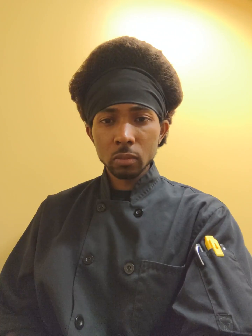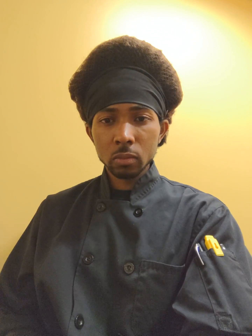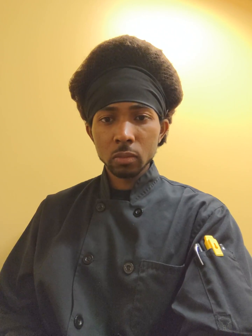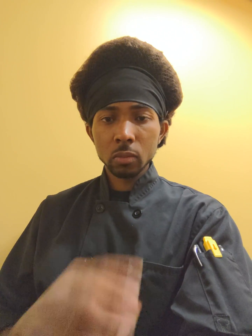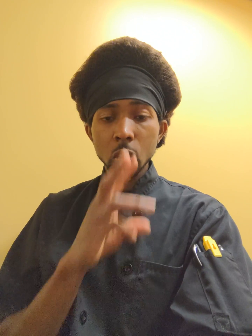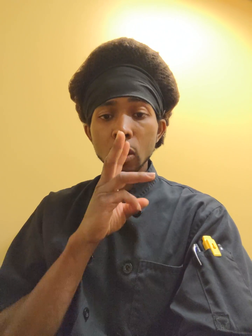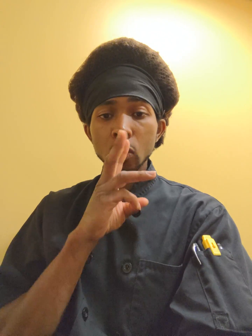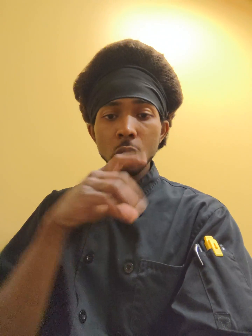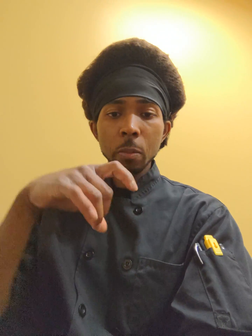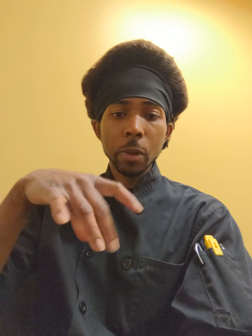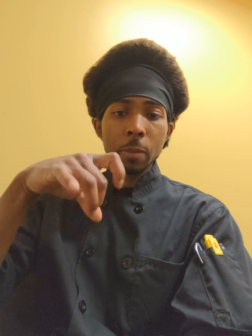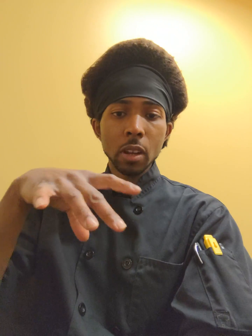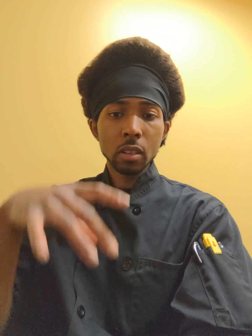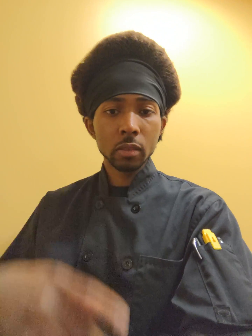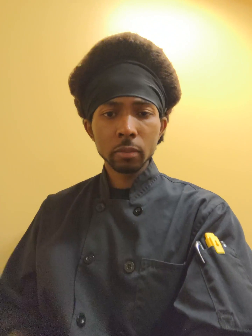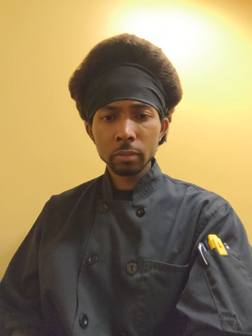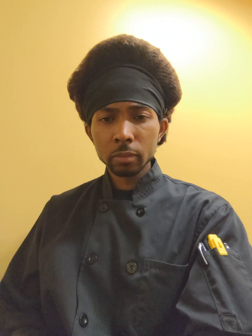melon